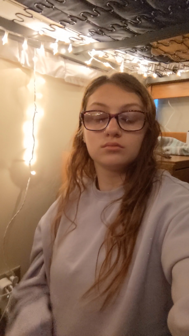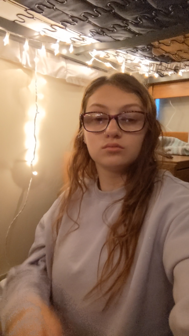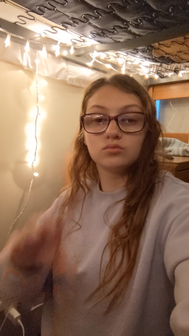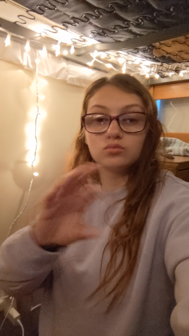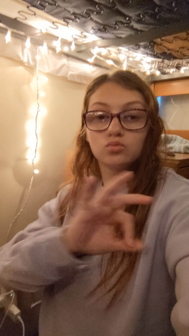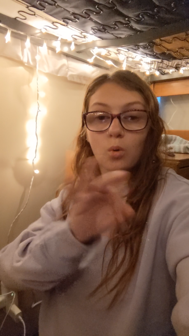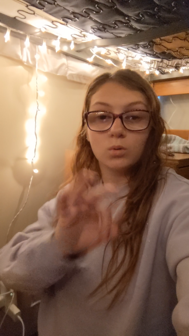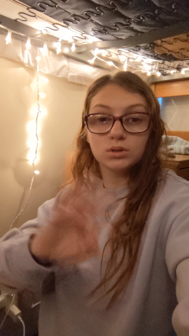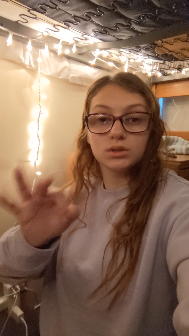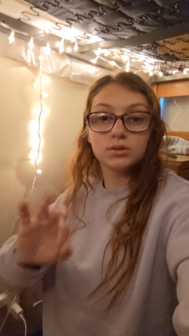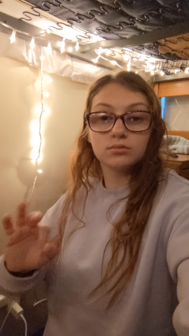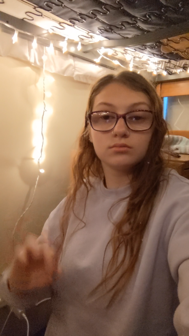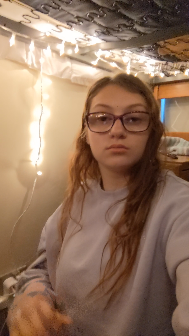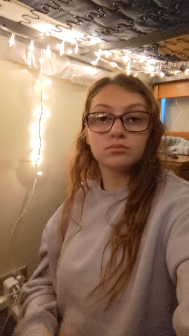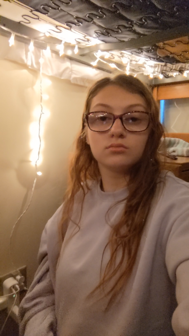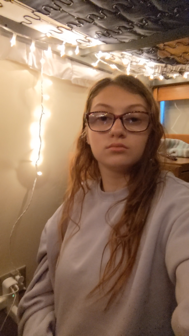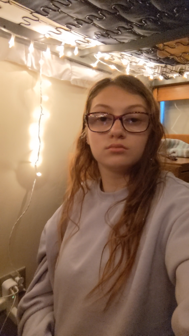hose